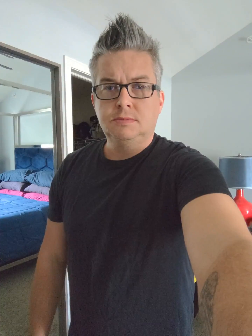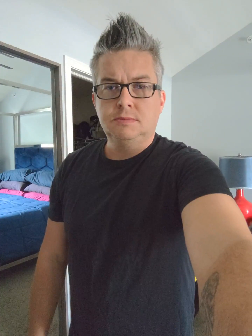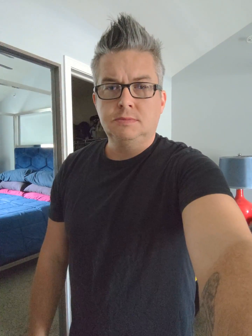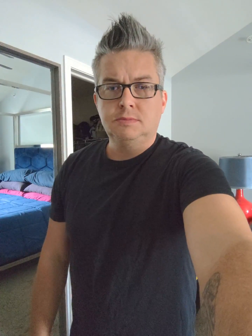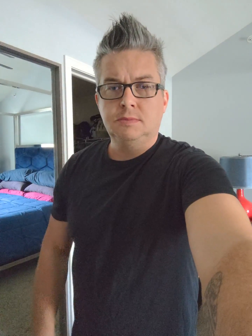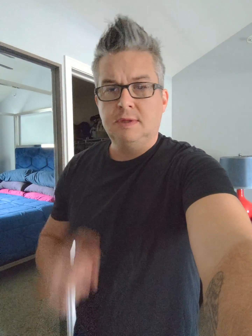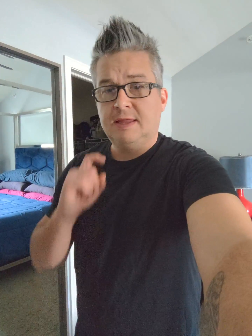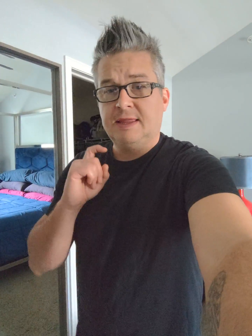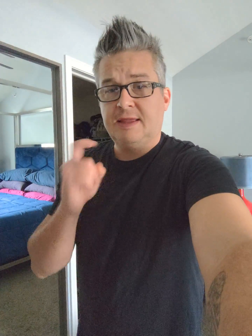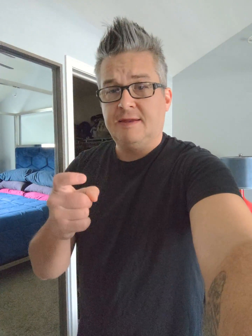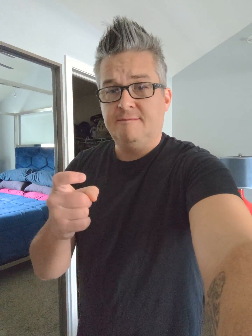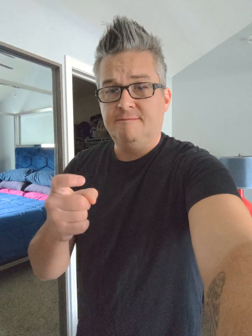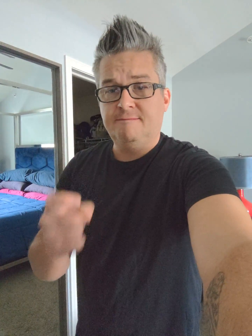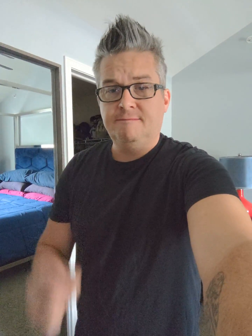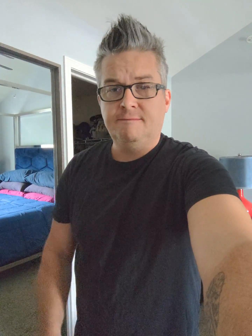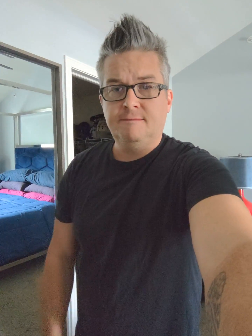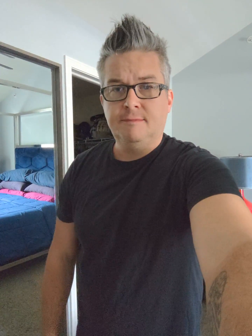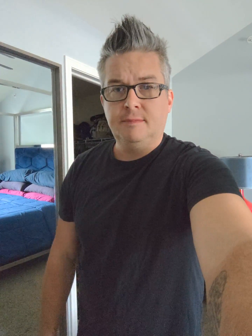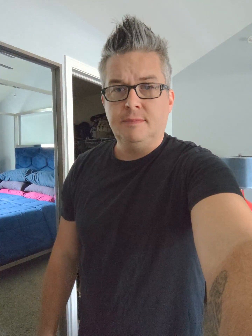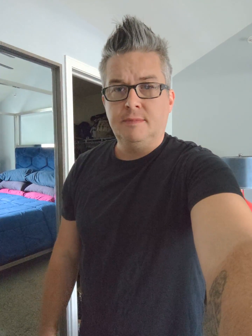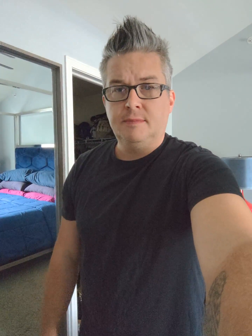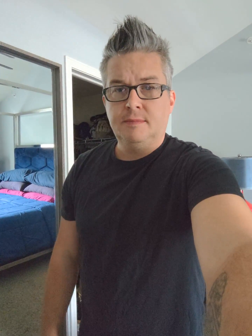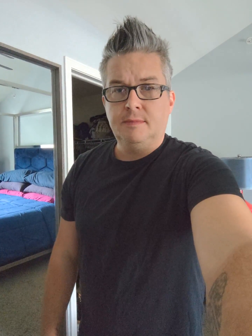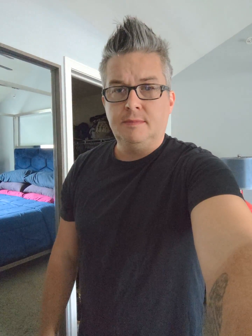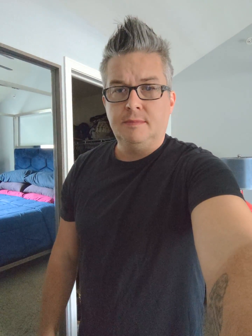present